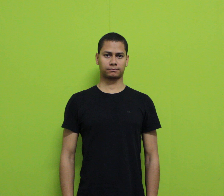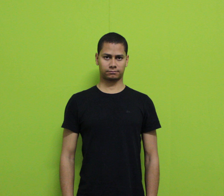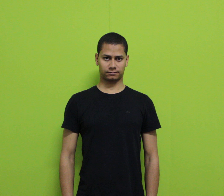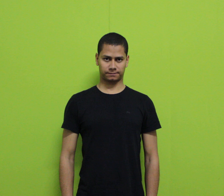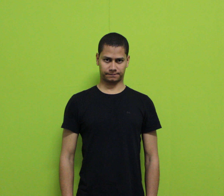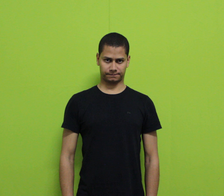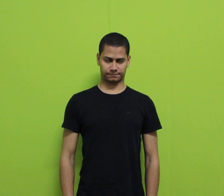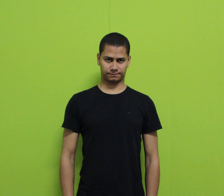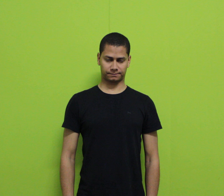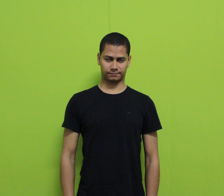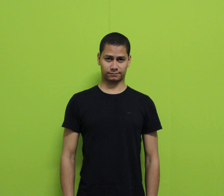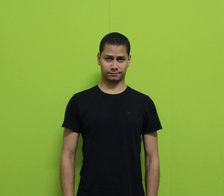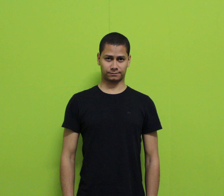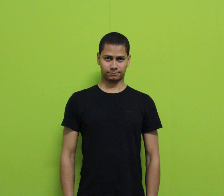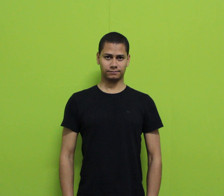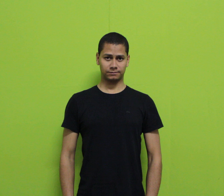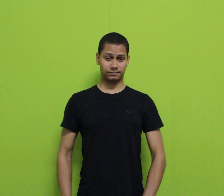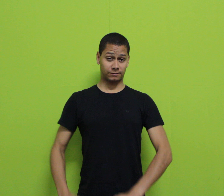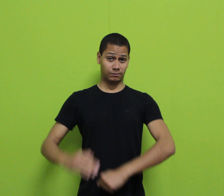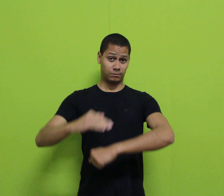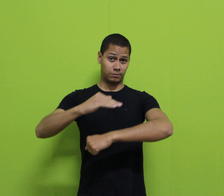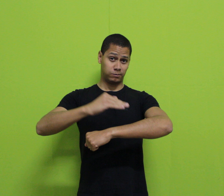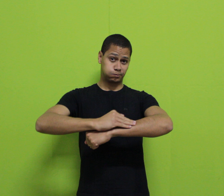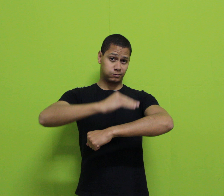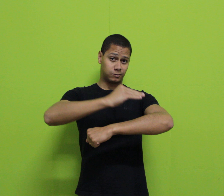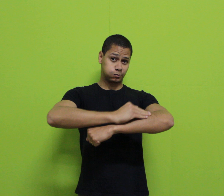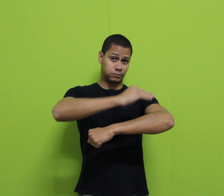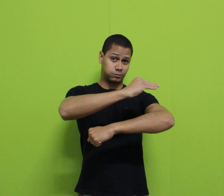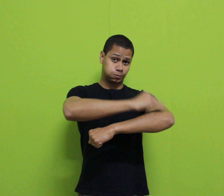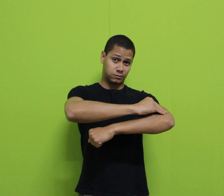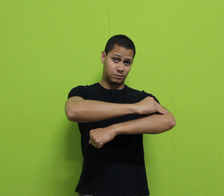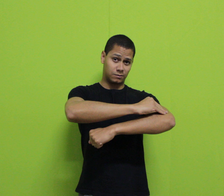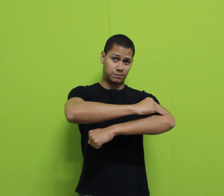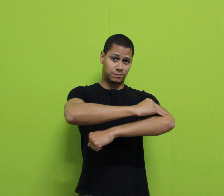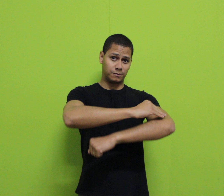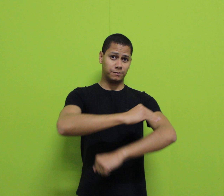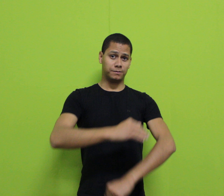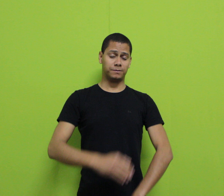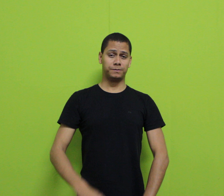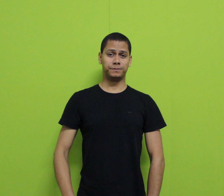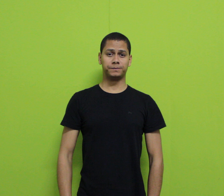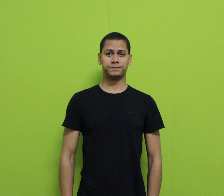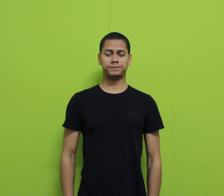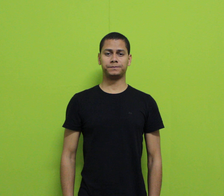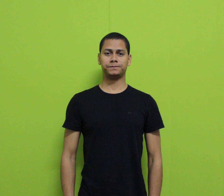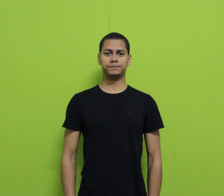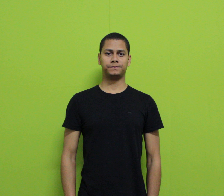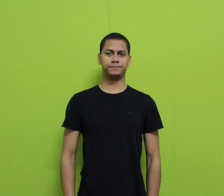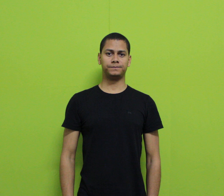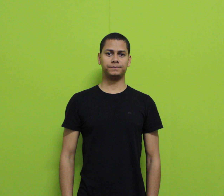sapo